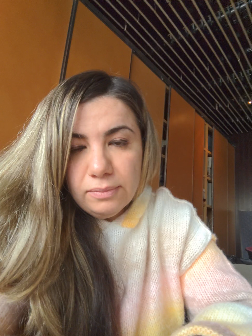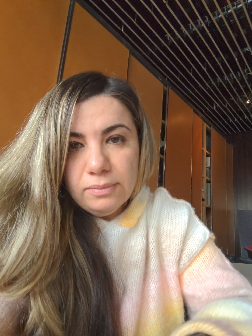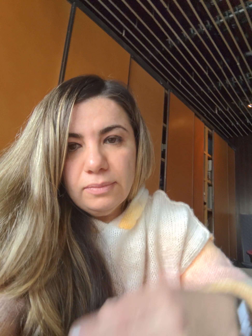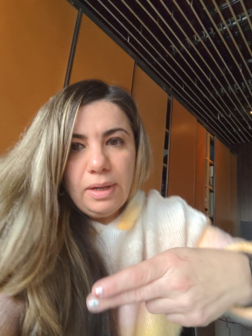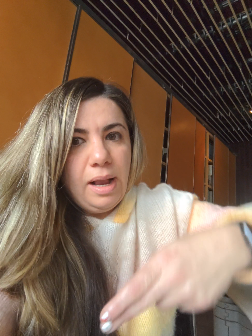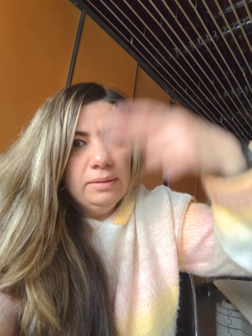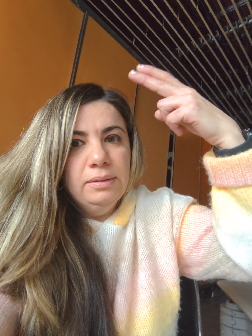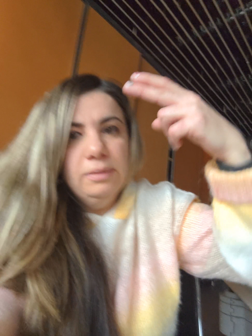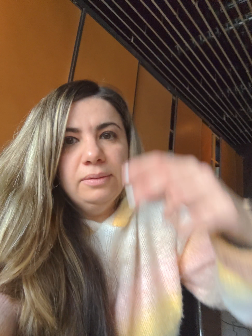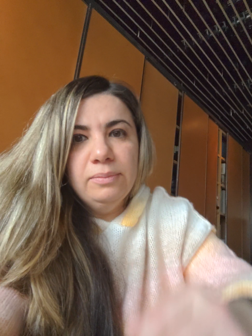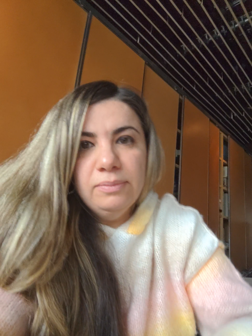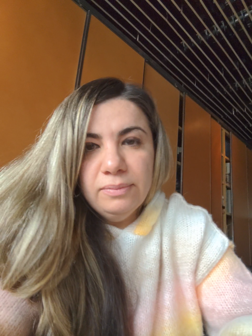high